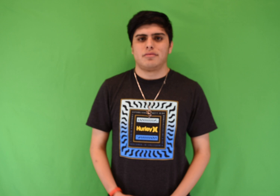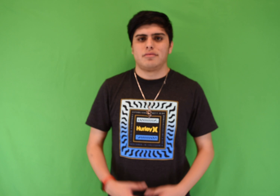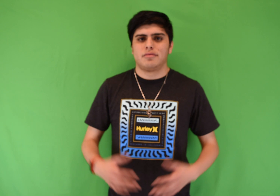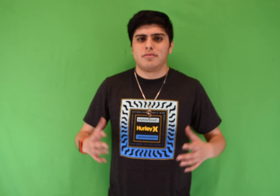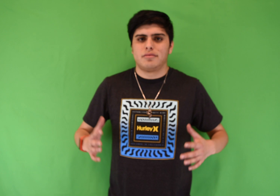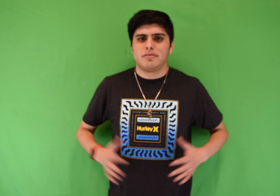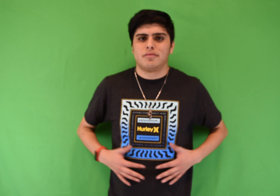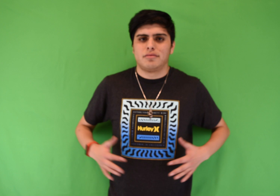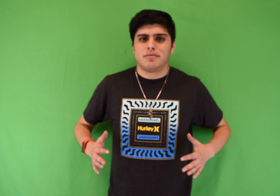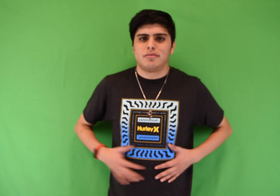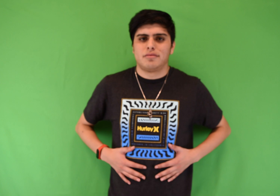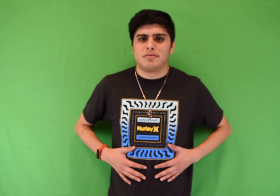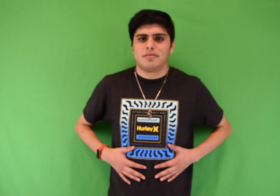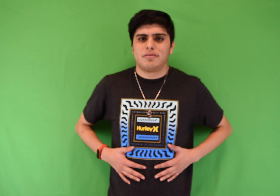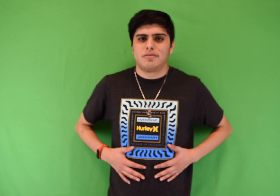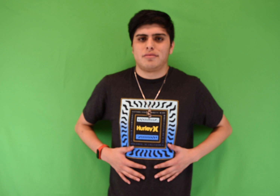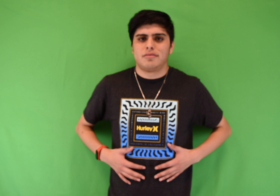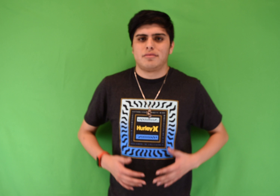estómago